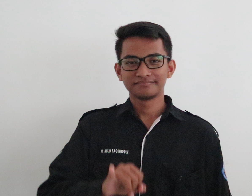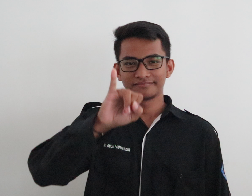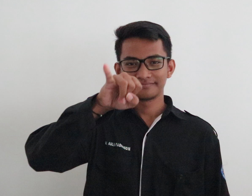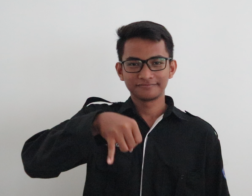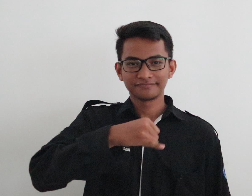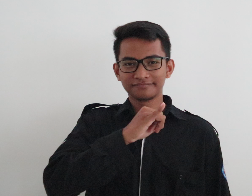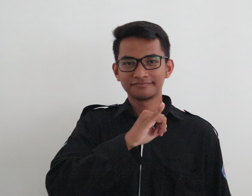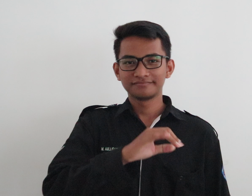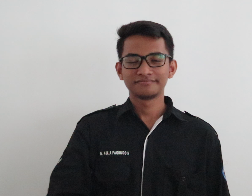J